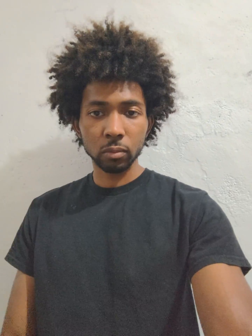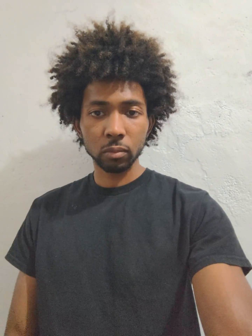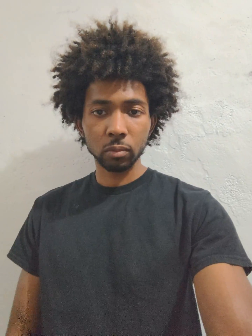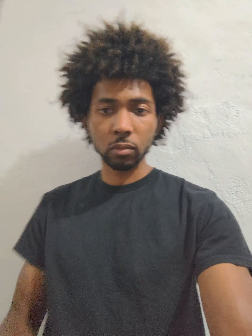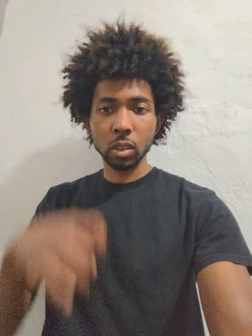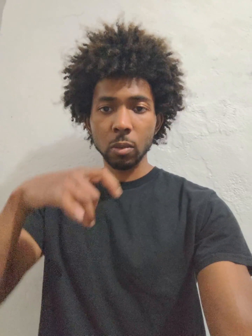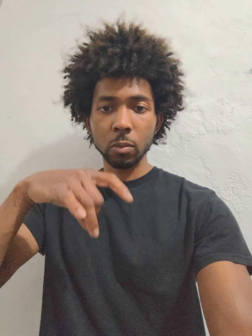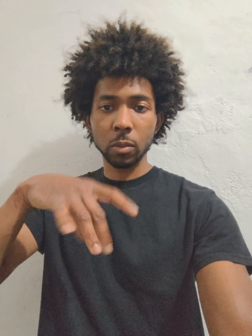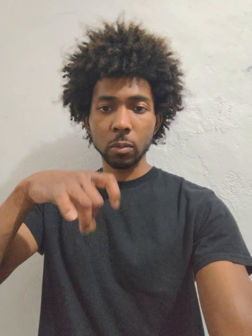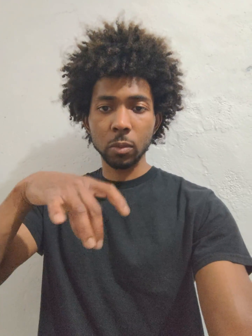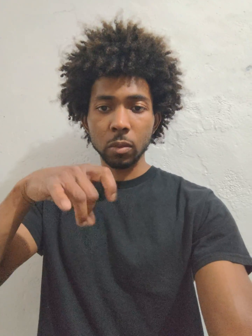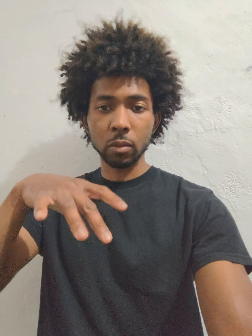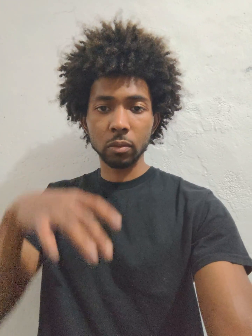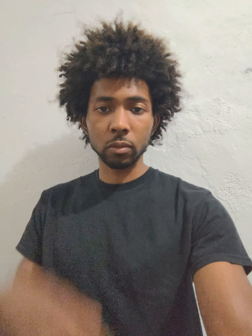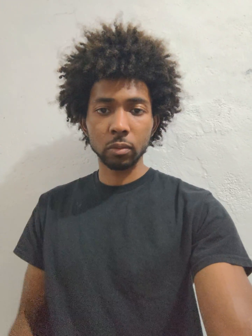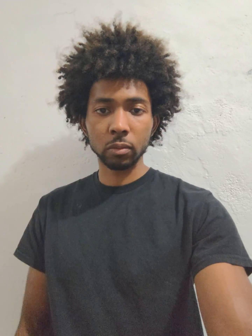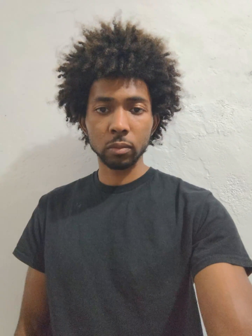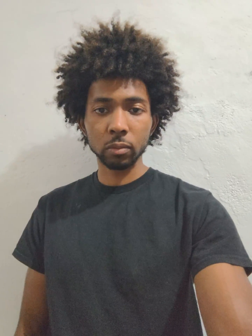pumpkin